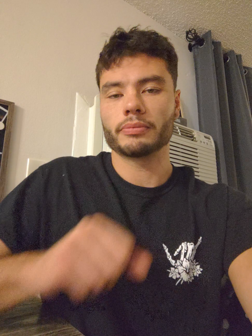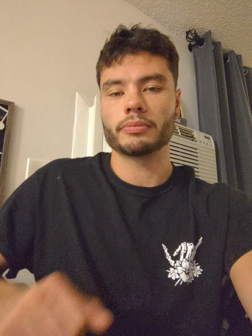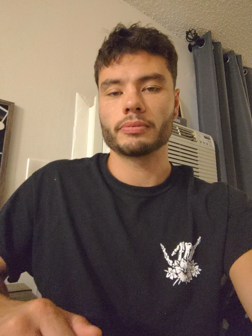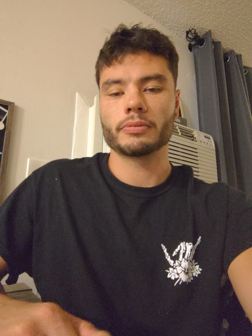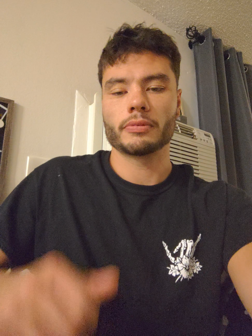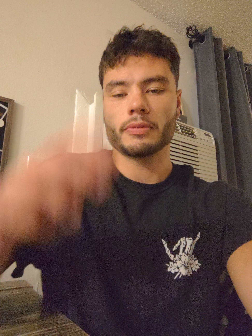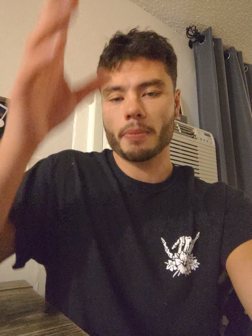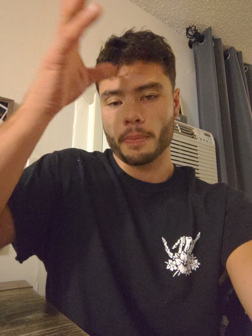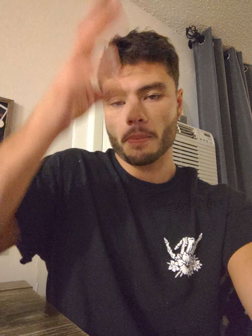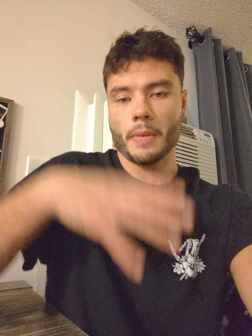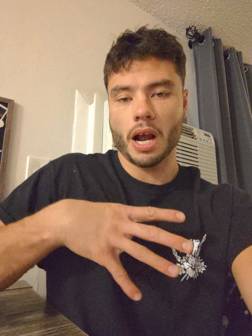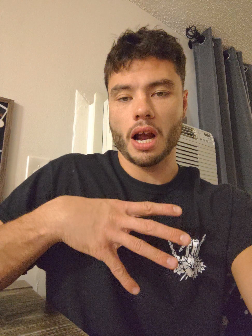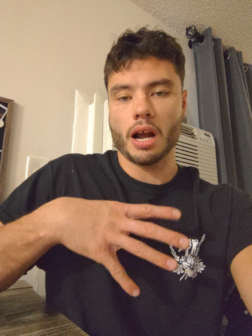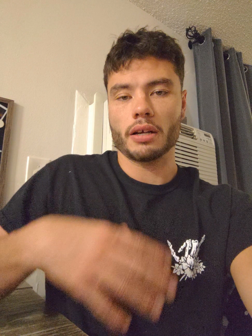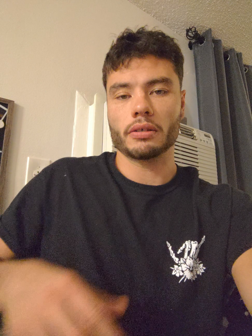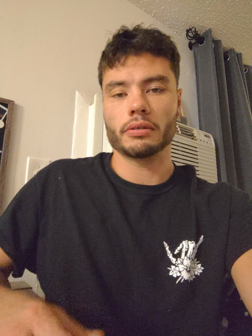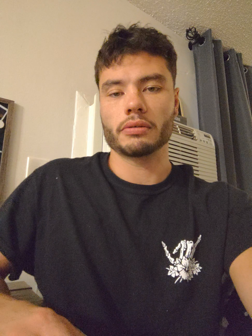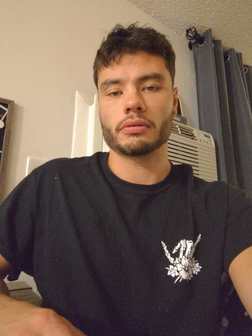man